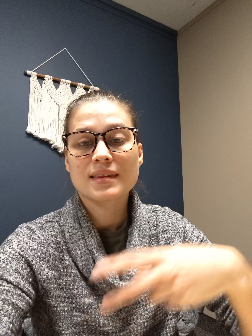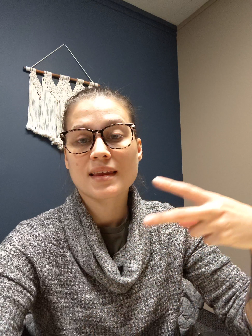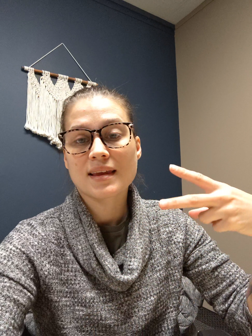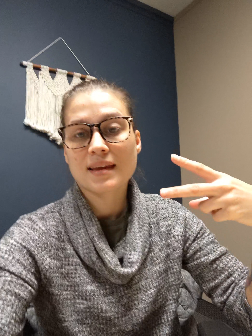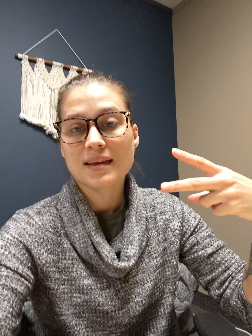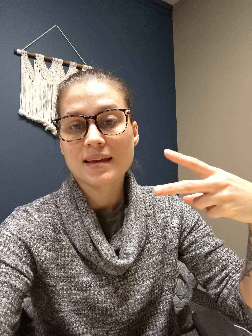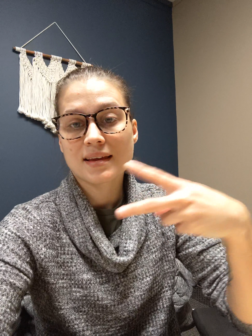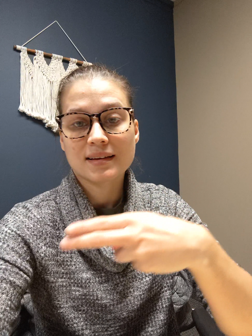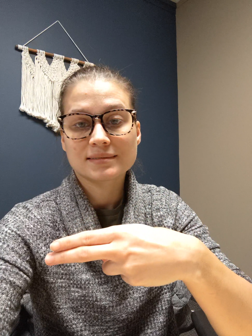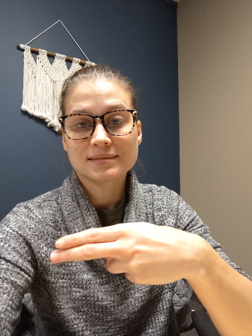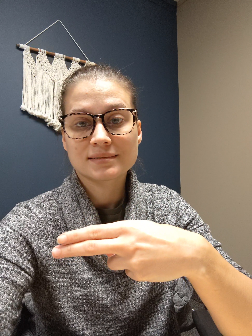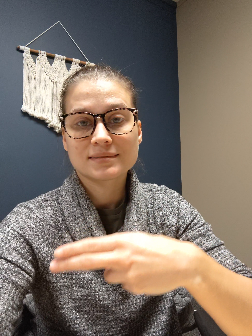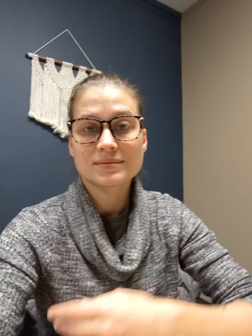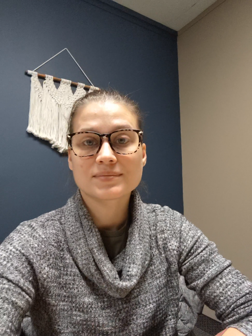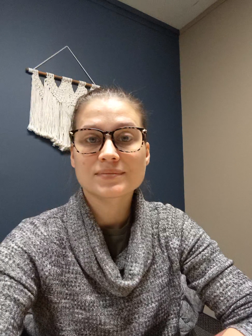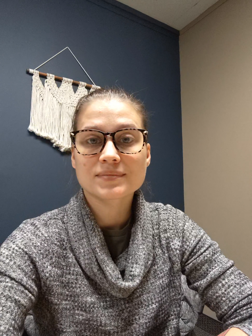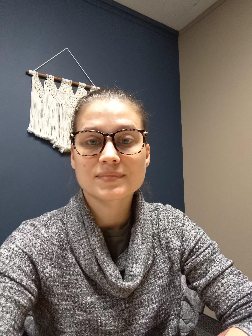cut